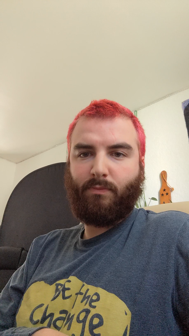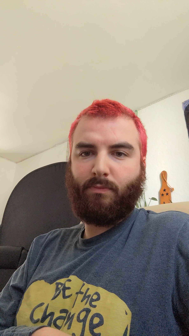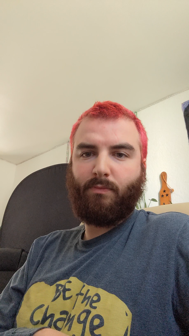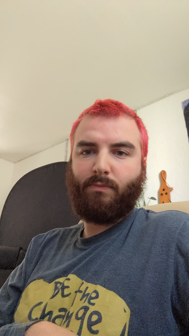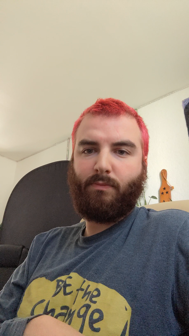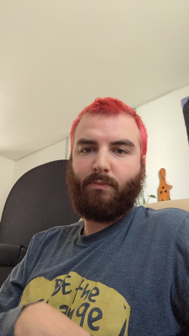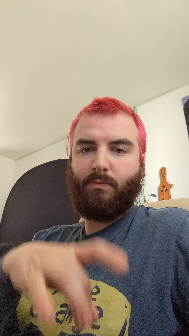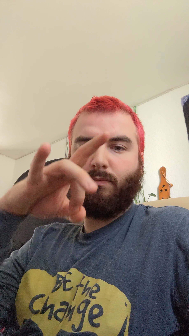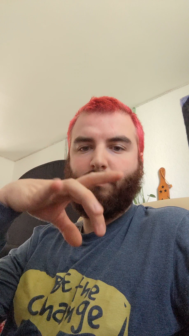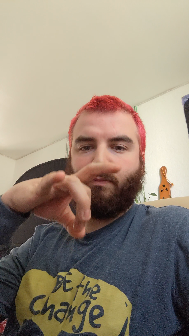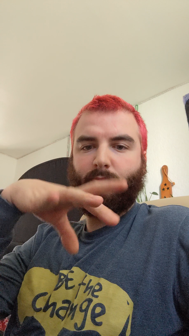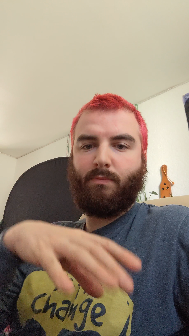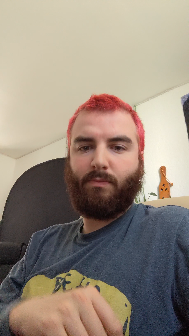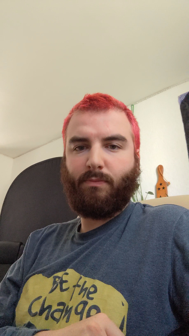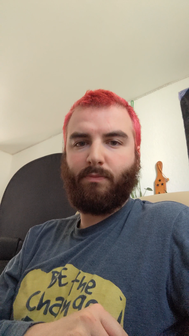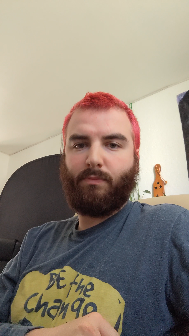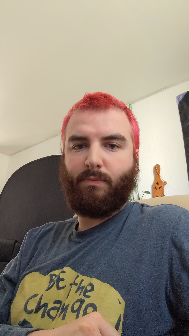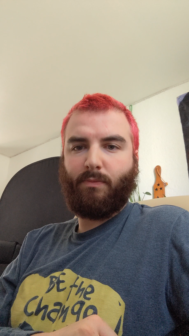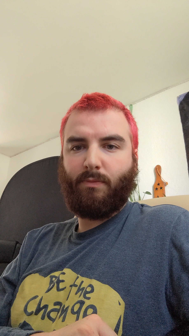pumpkin